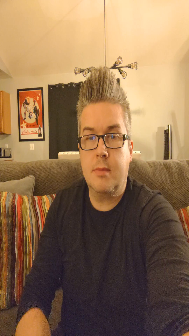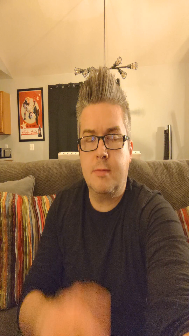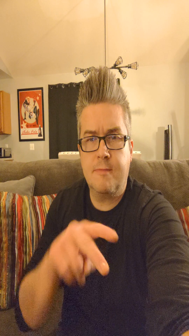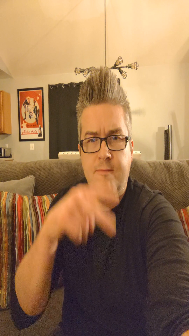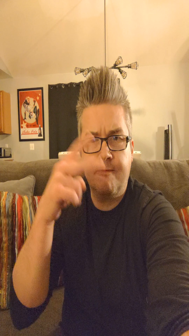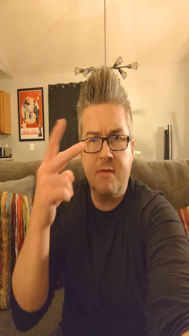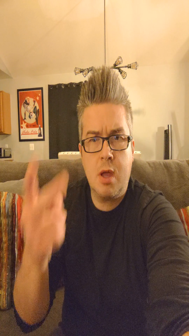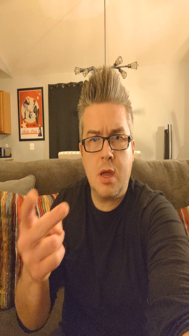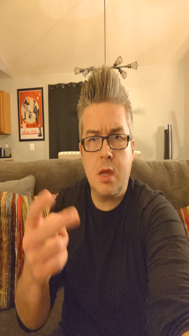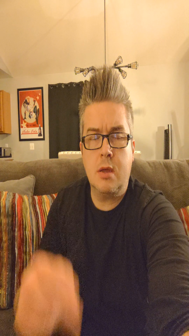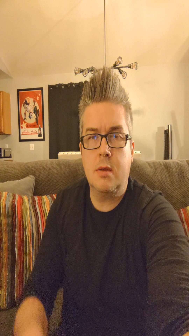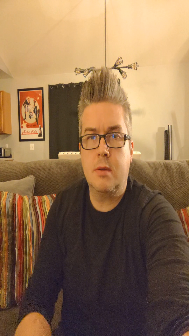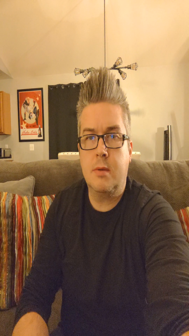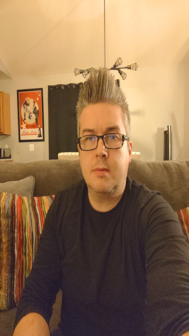fall